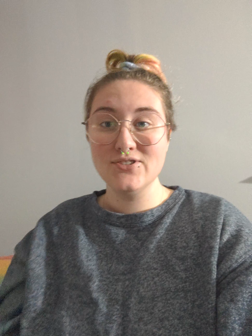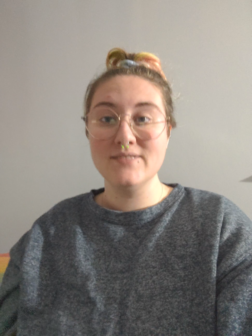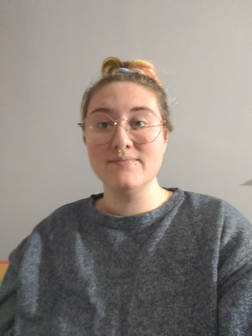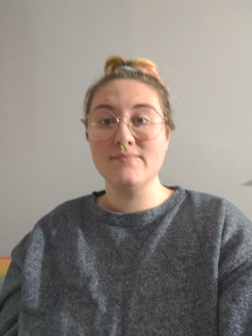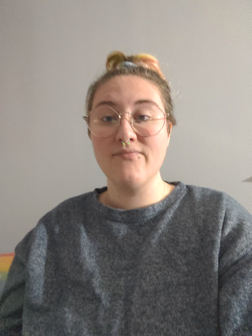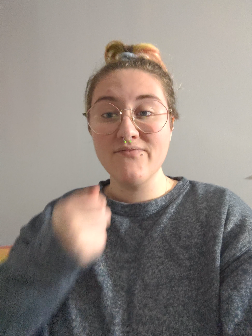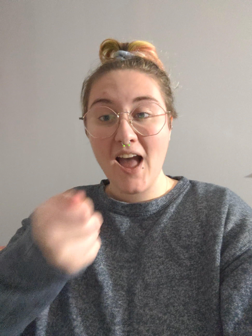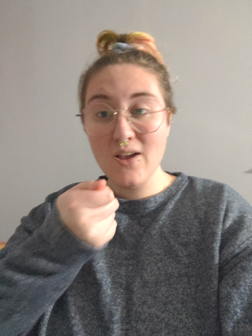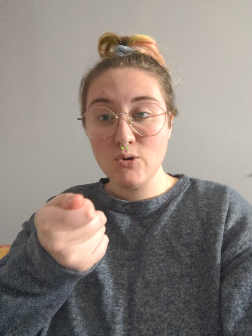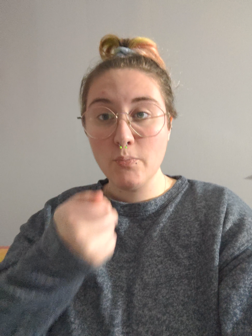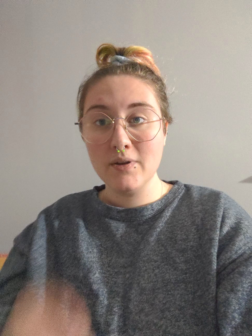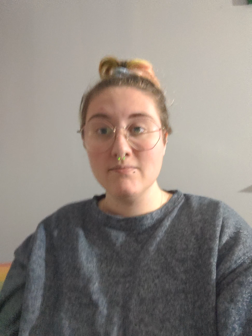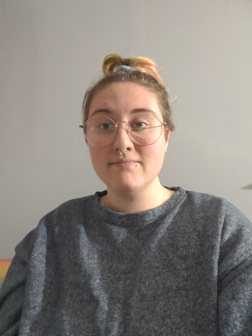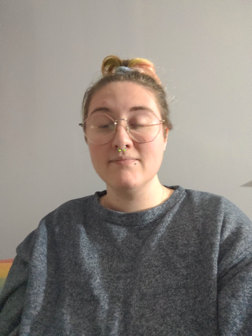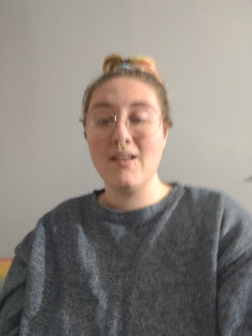vacuum